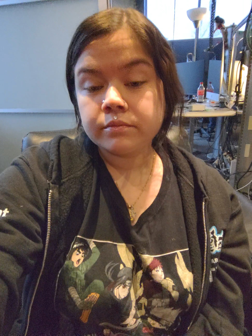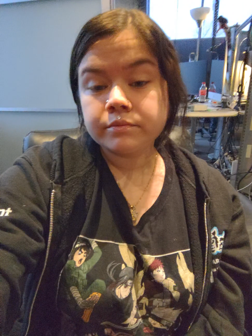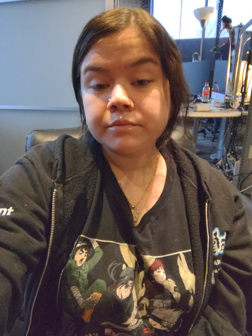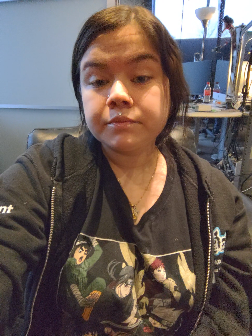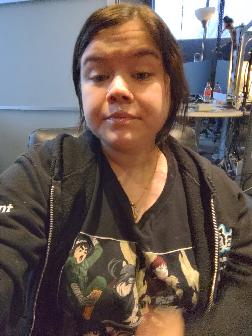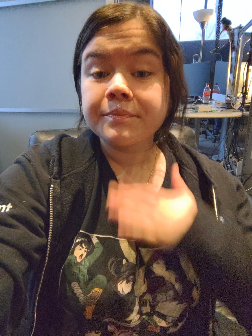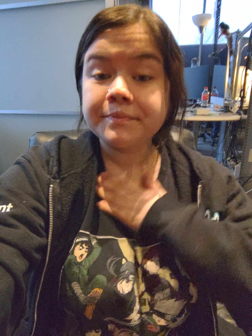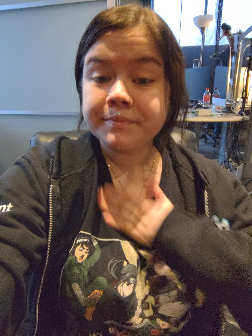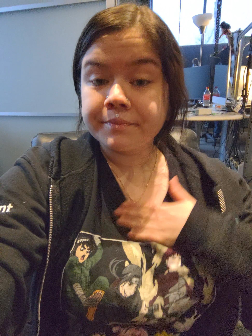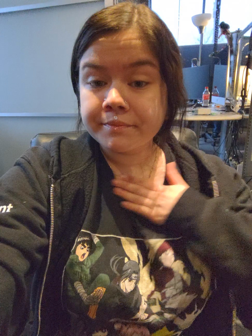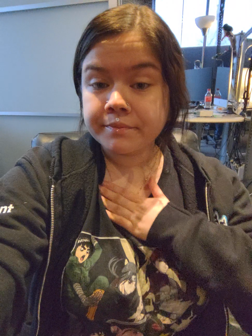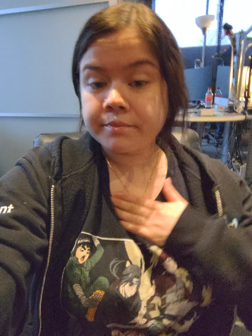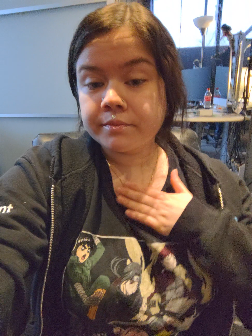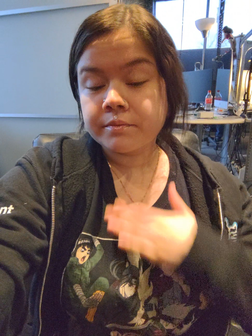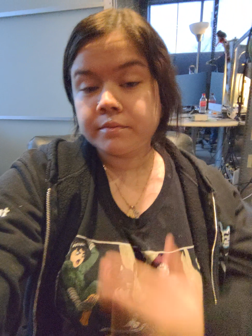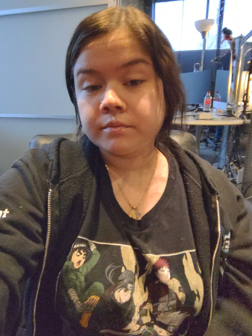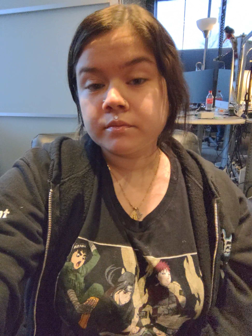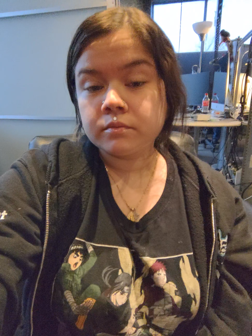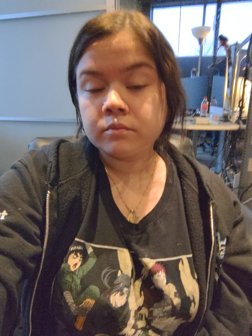please